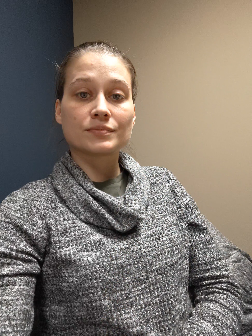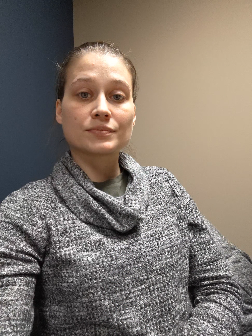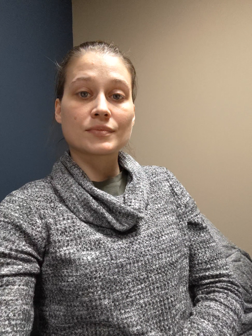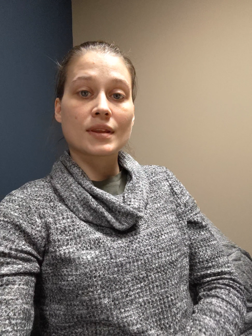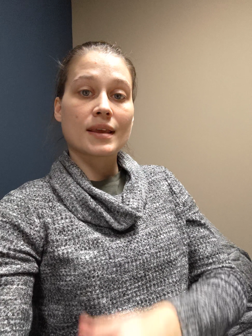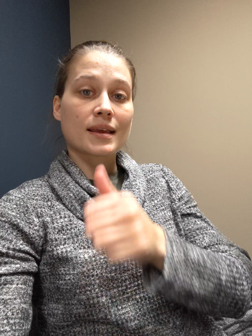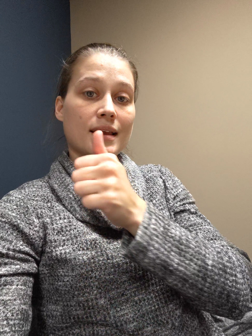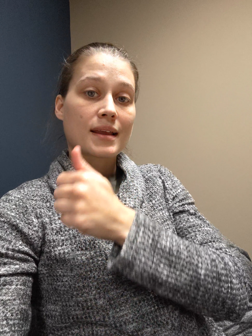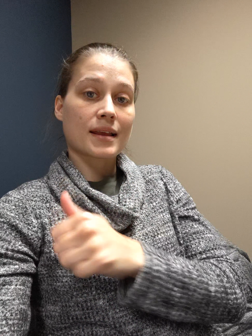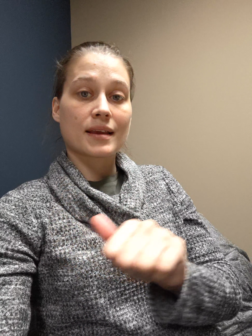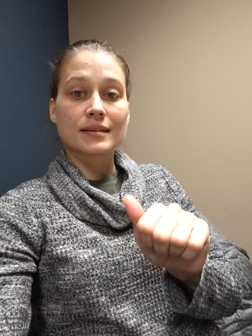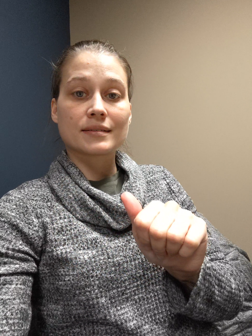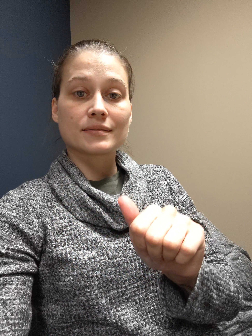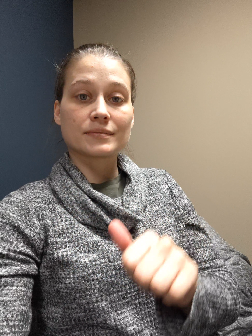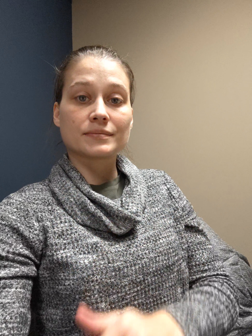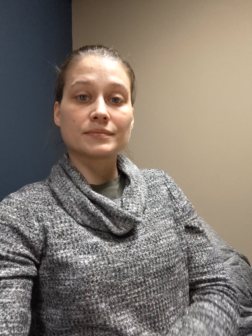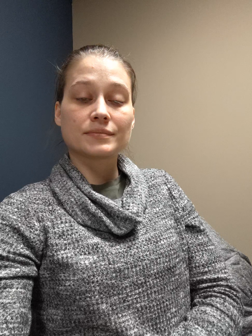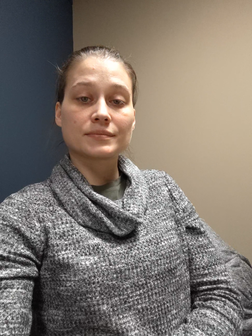any